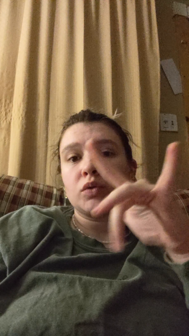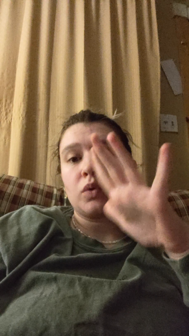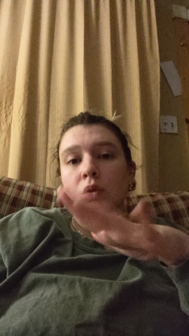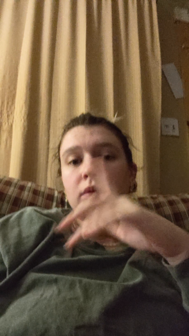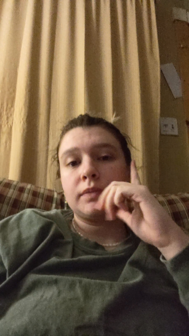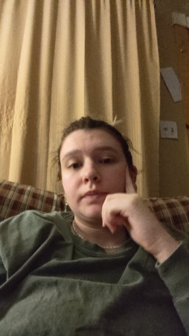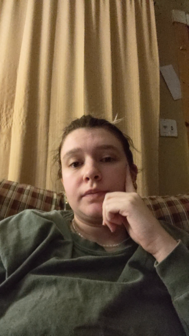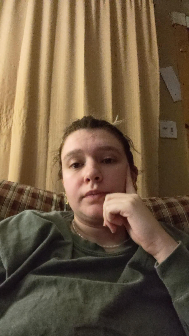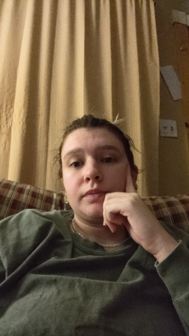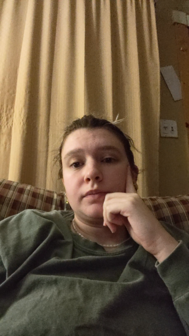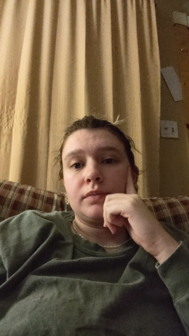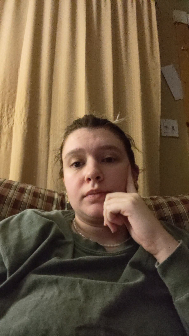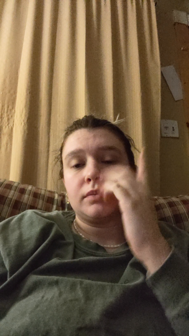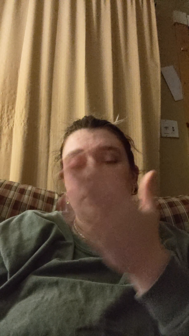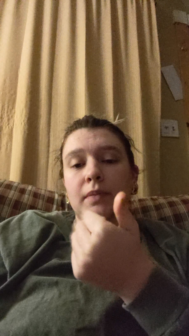butterfly